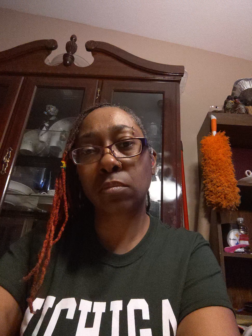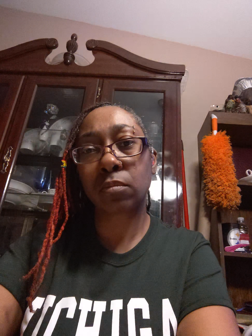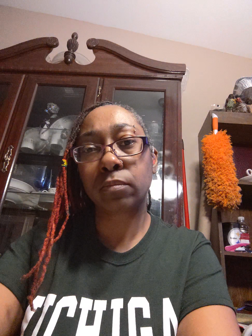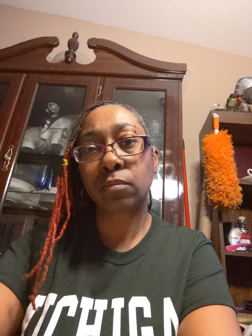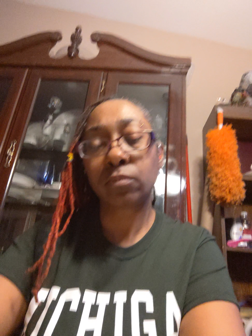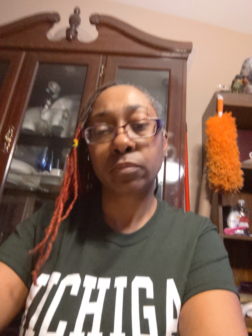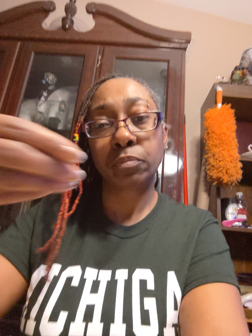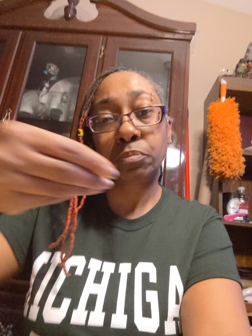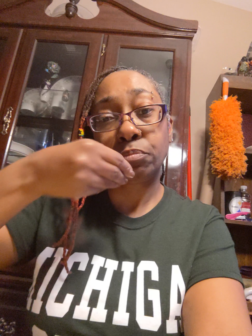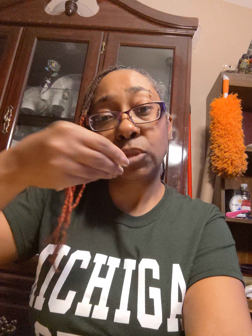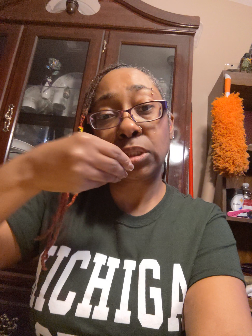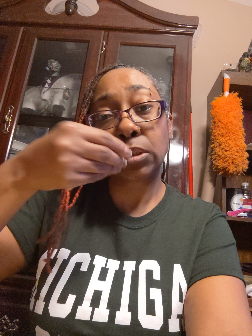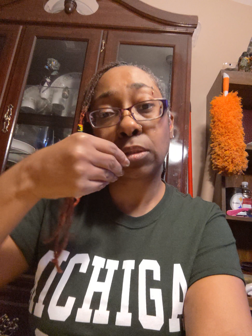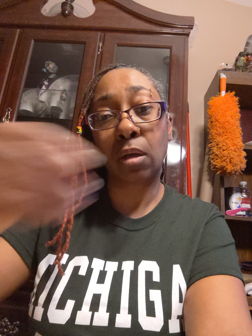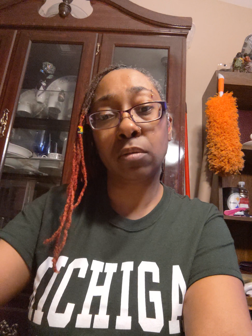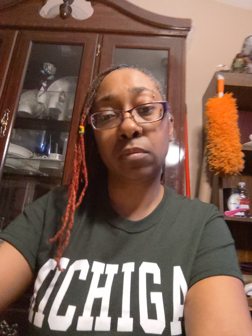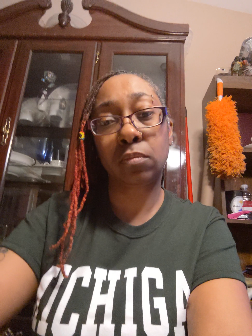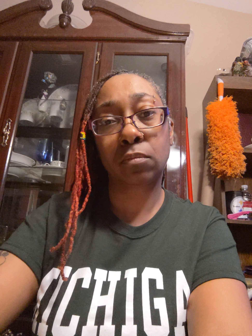pizza